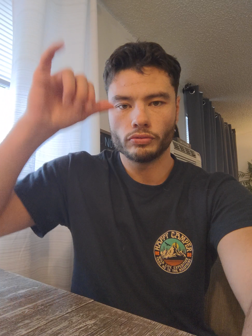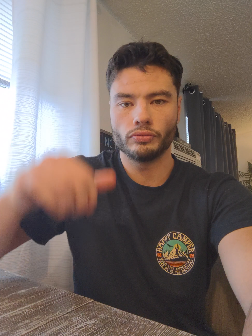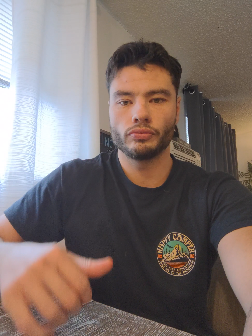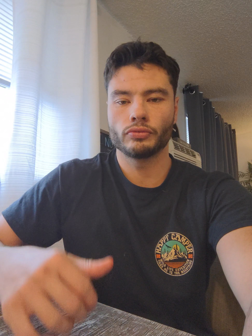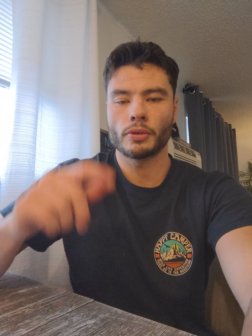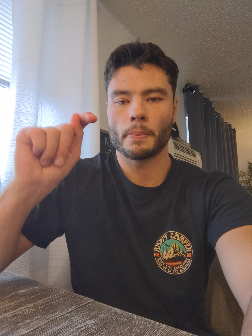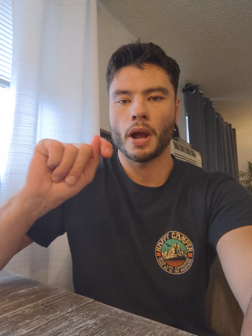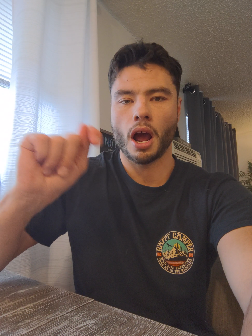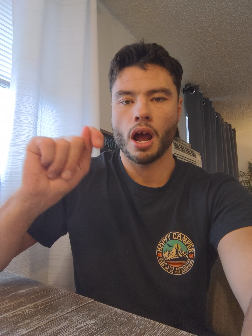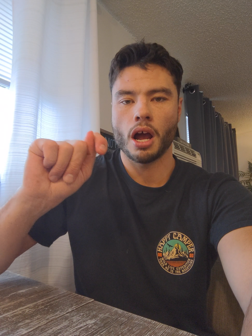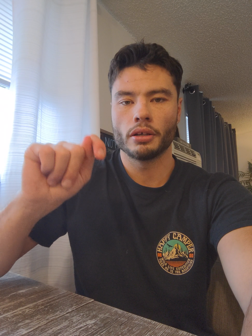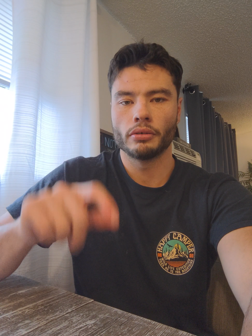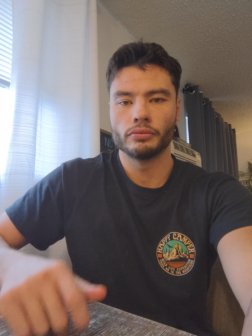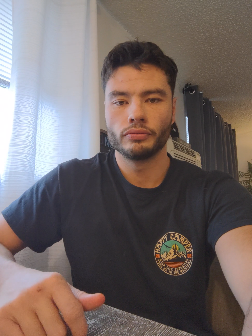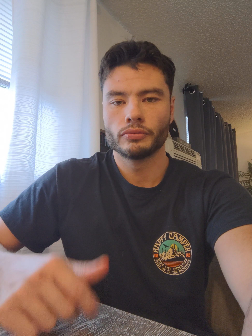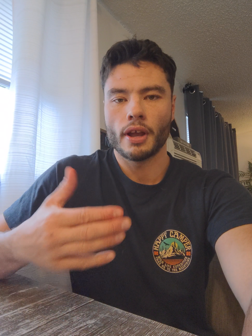potty